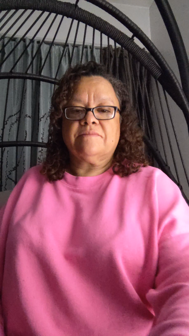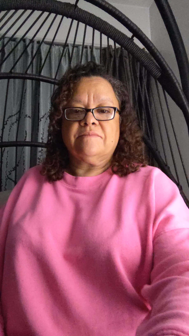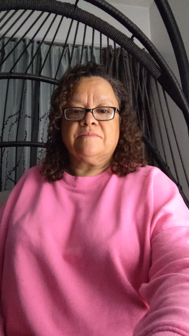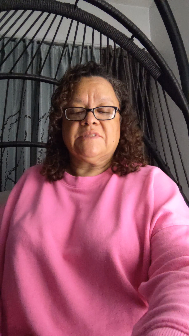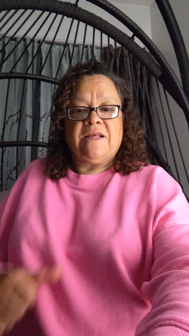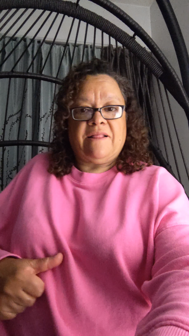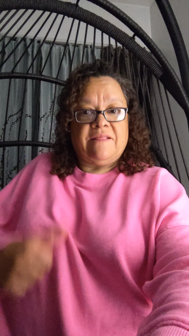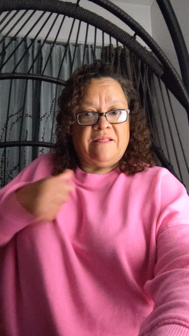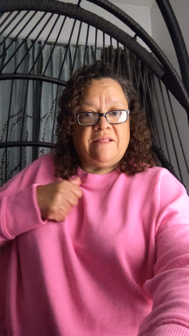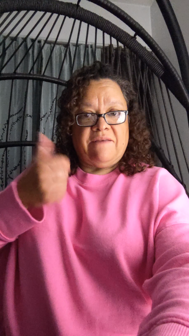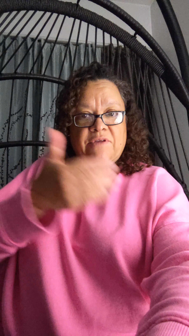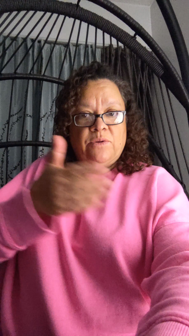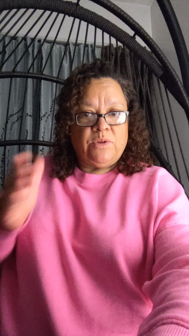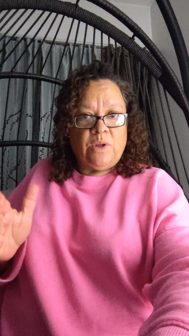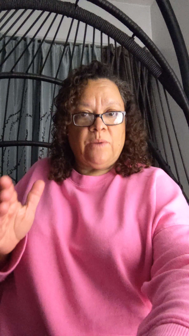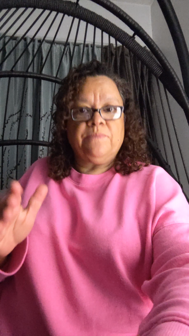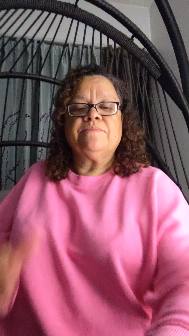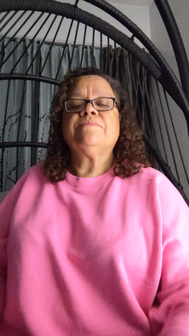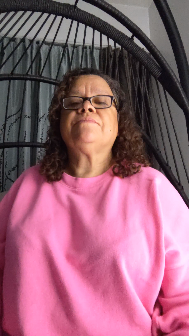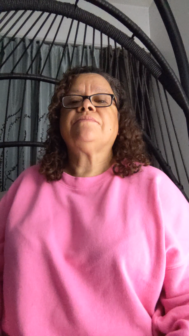living room